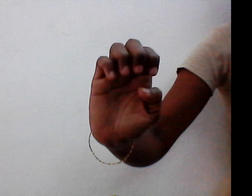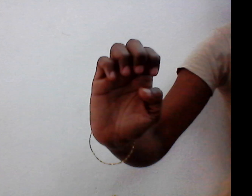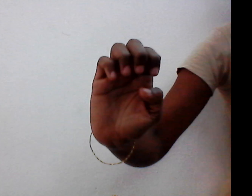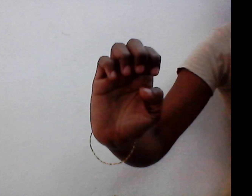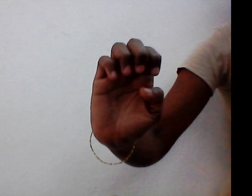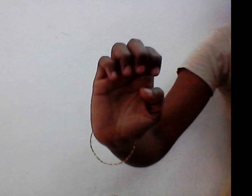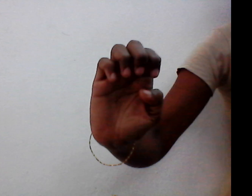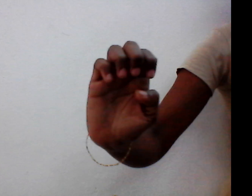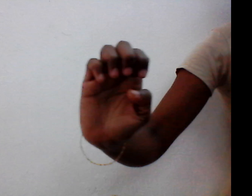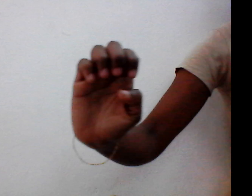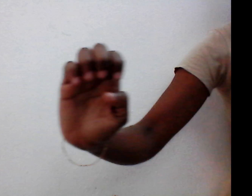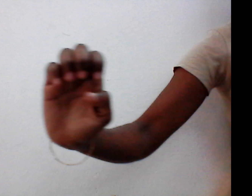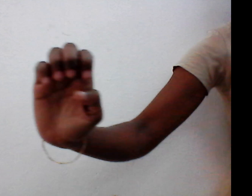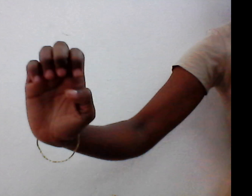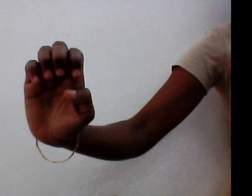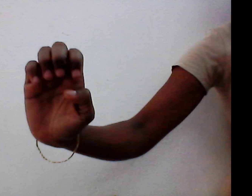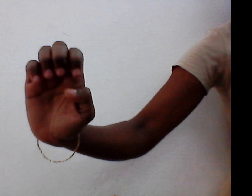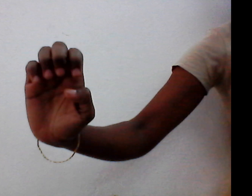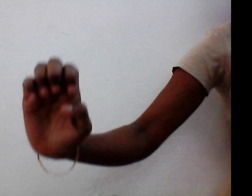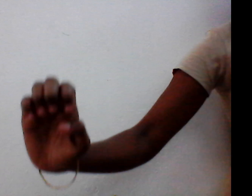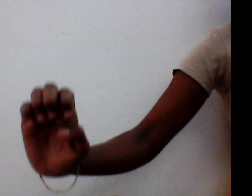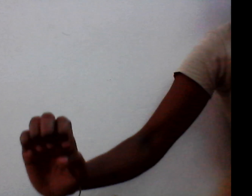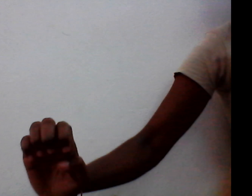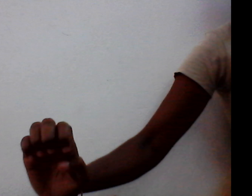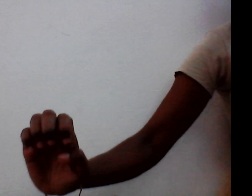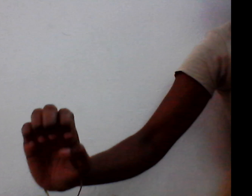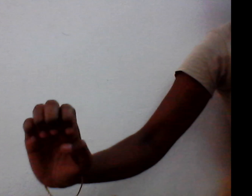ഈ